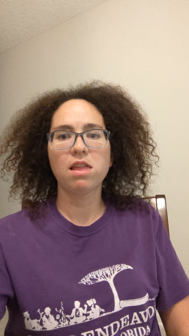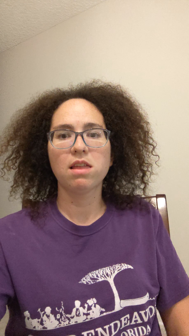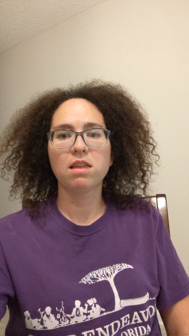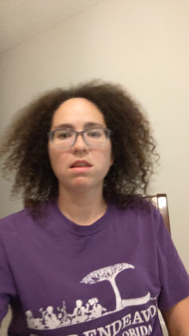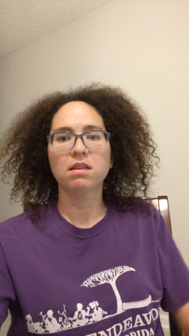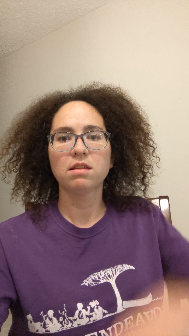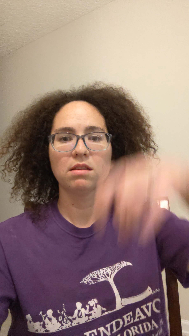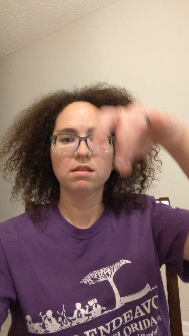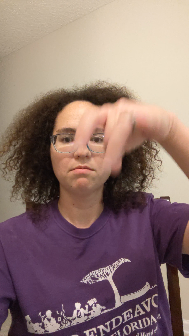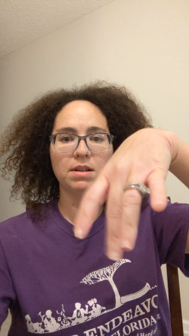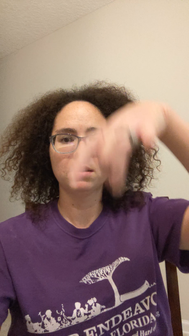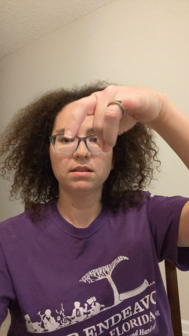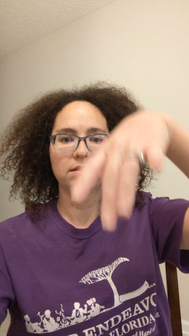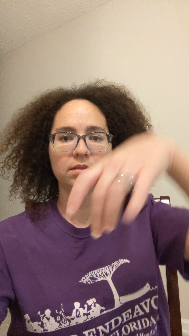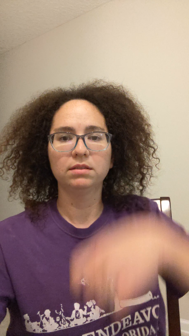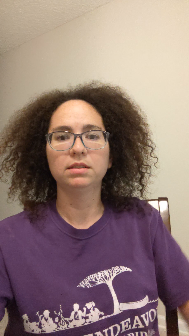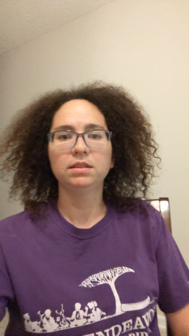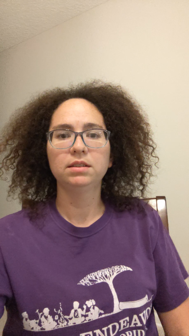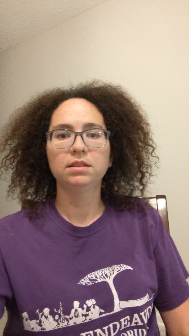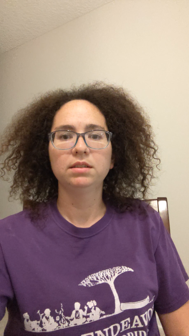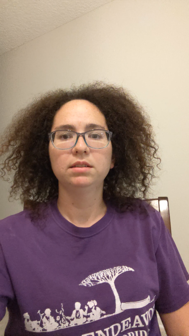pumpkin